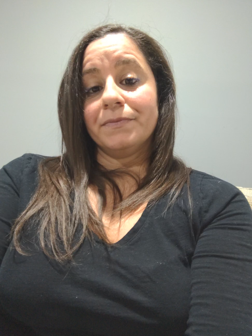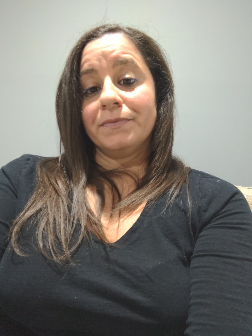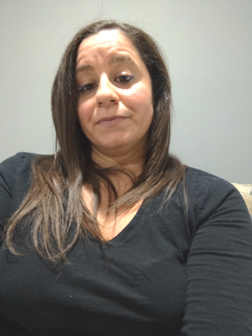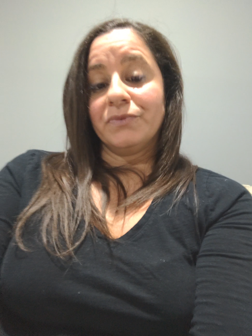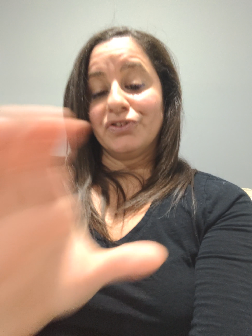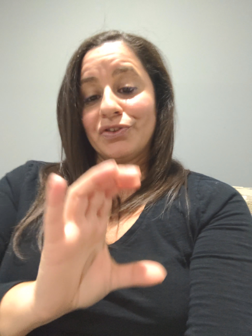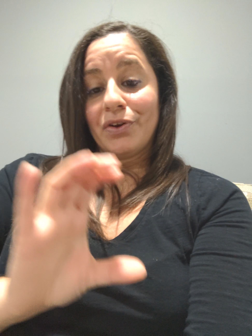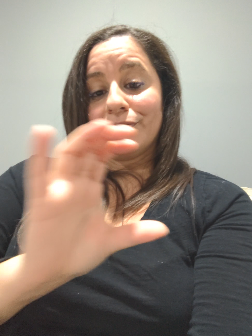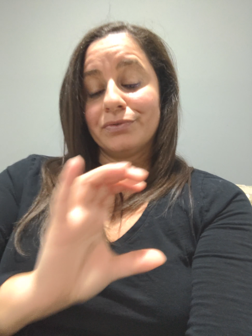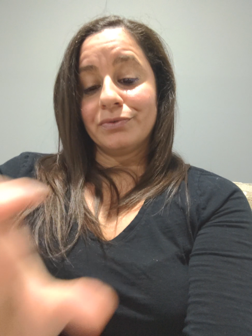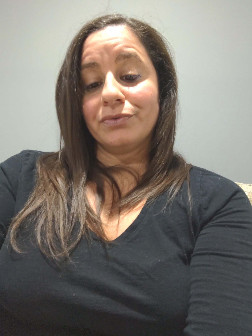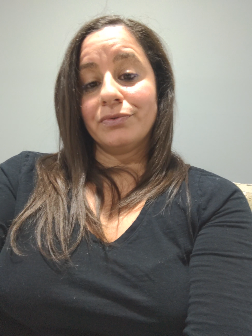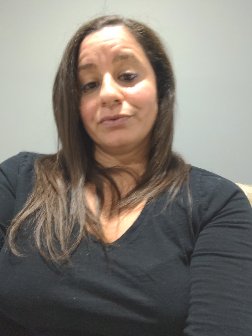chocolate